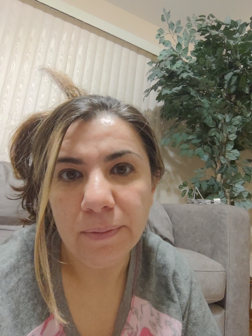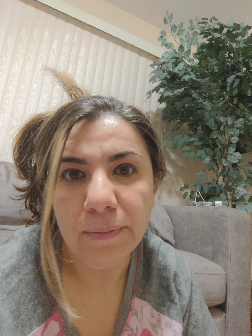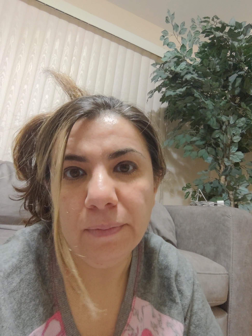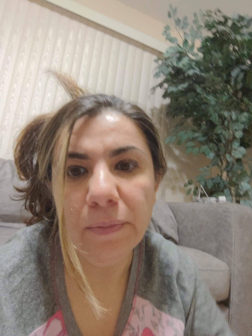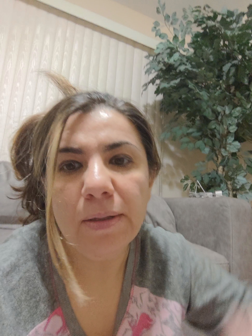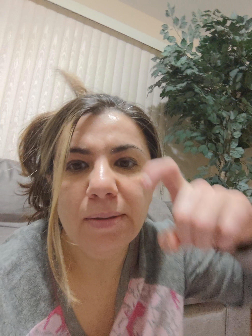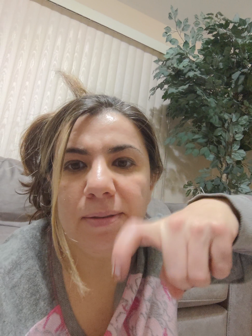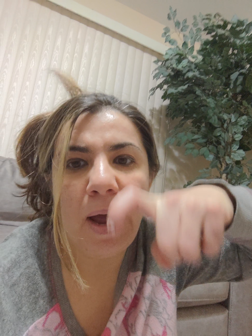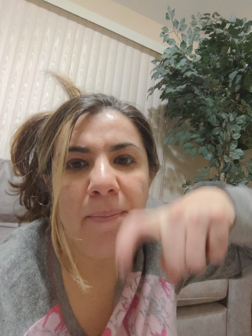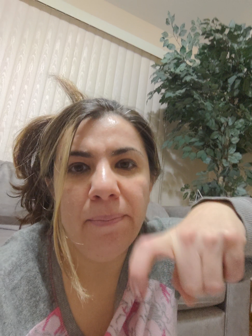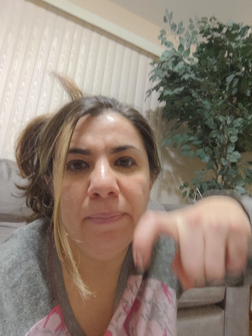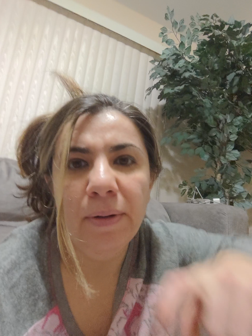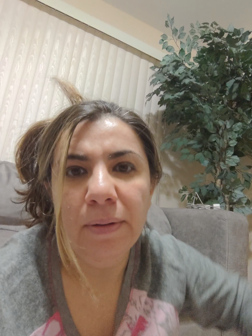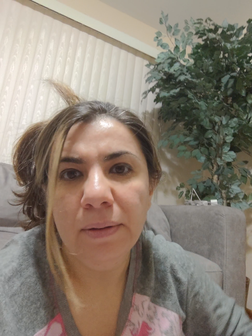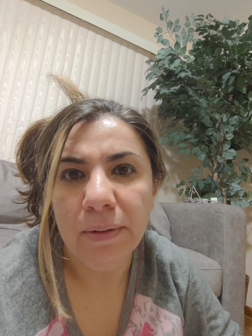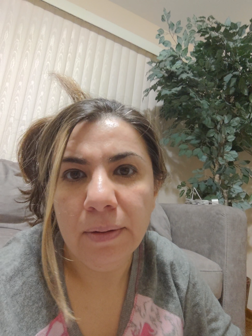time